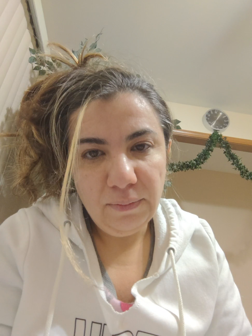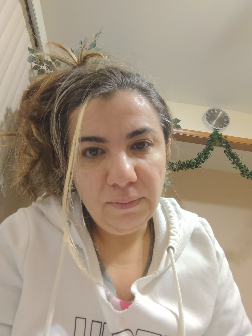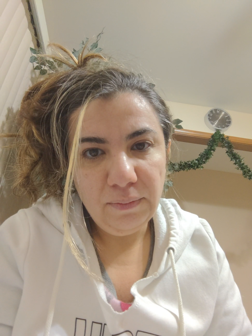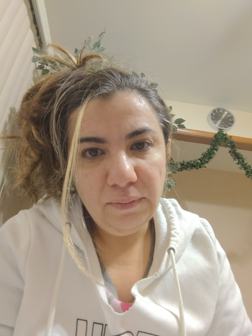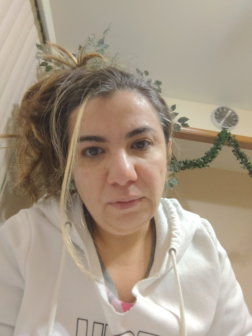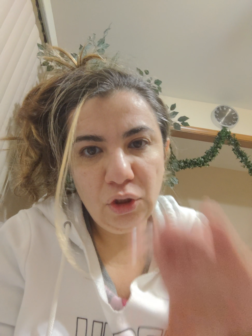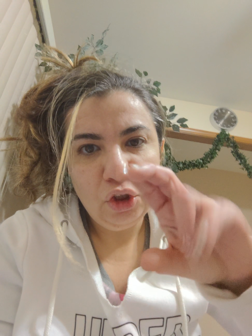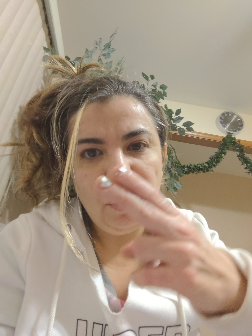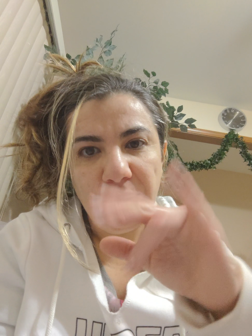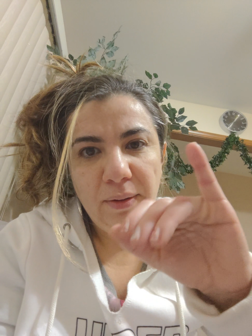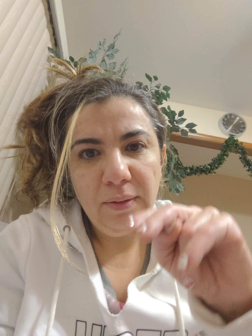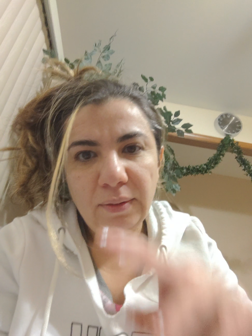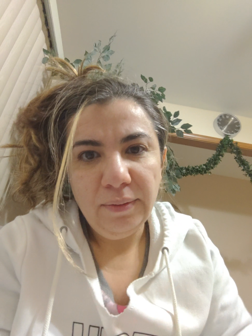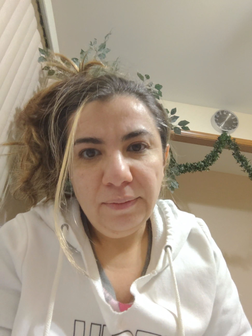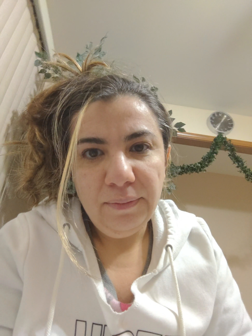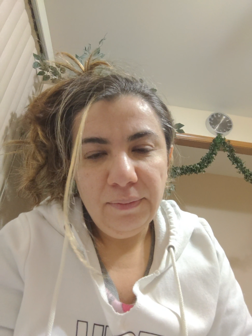chin